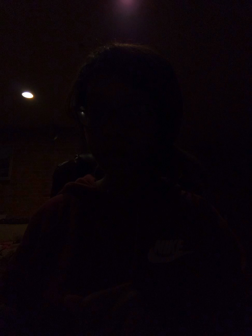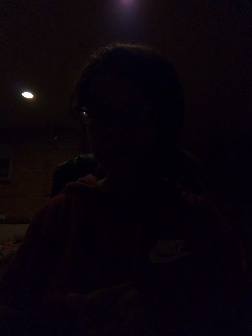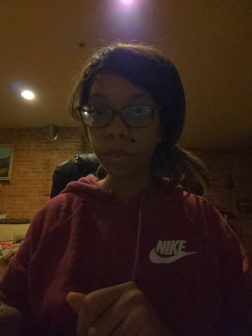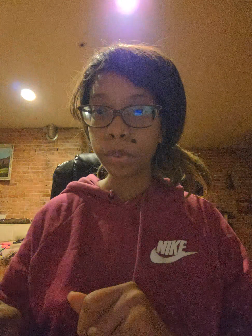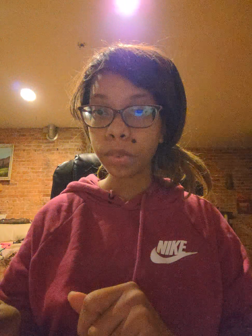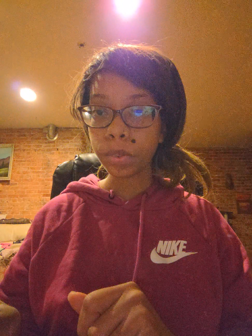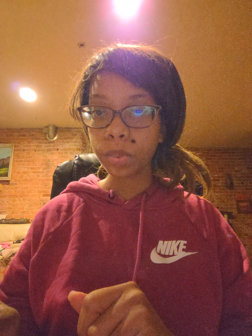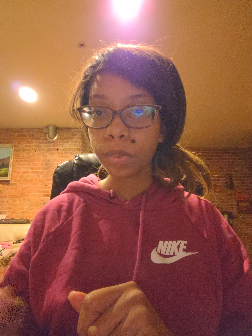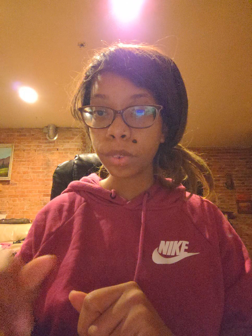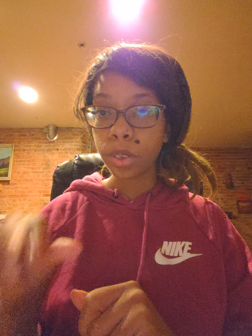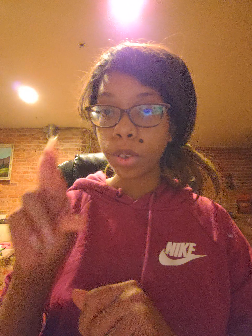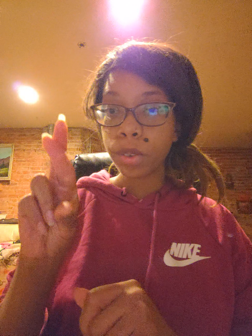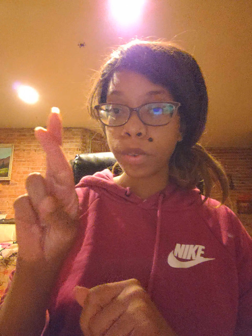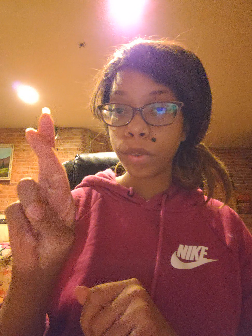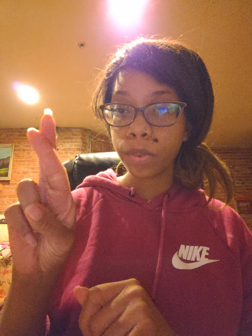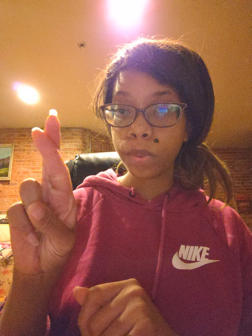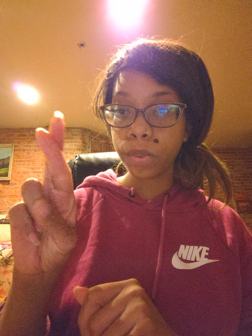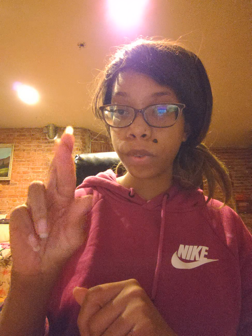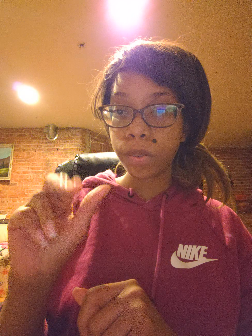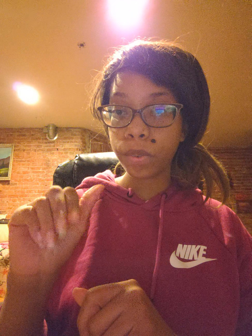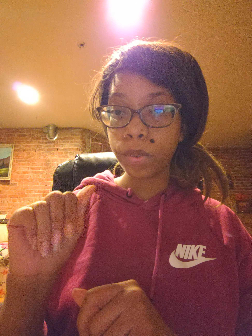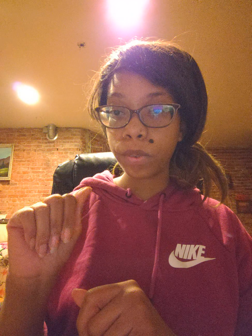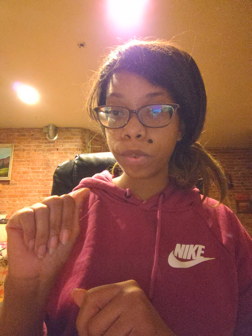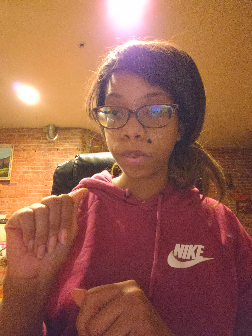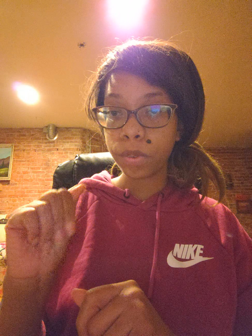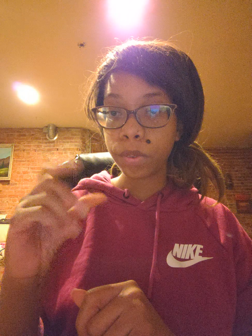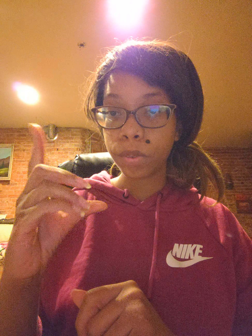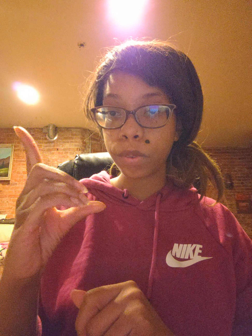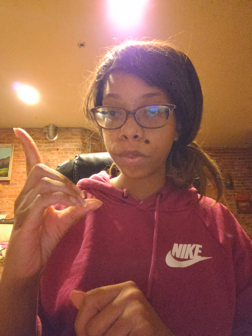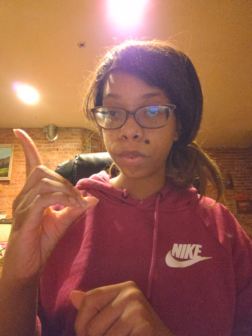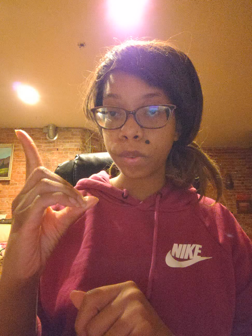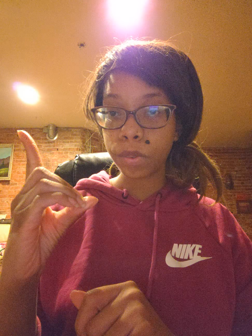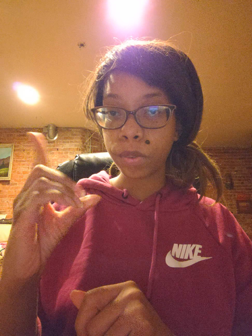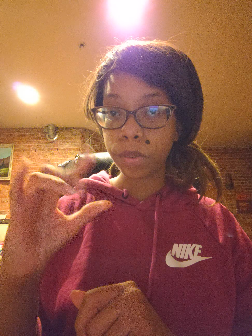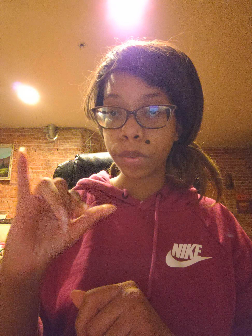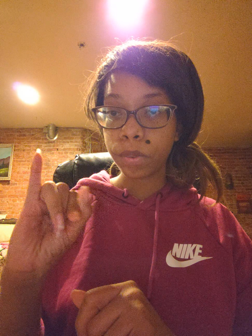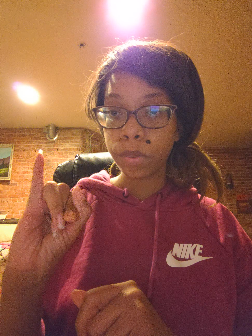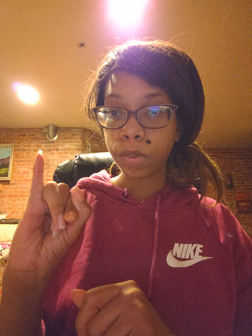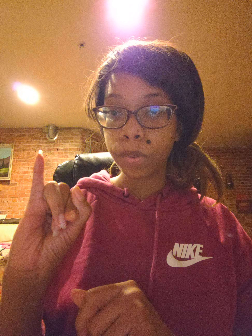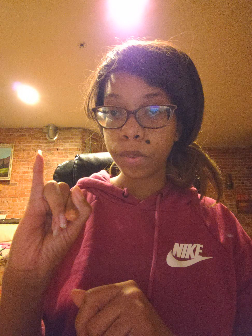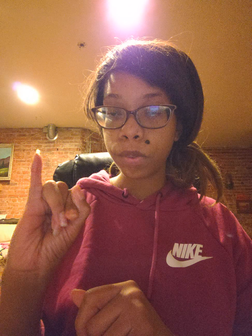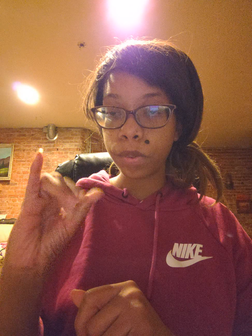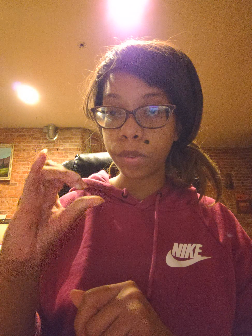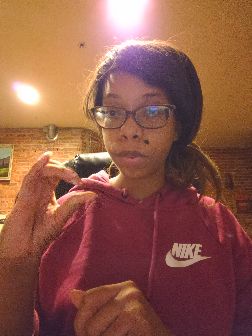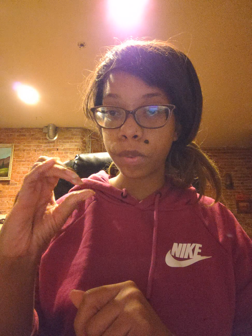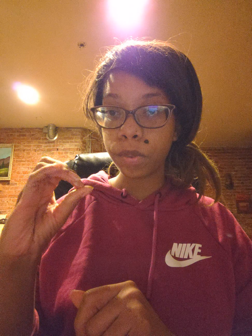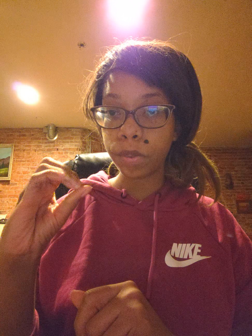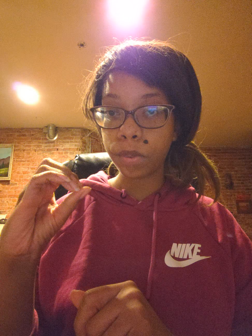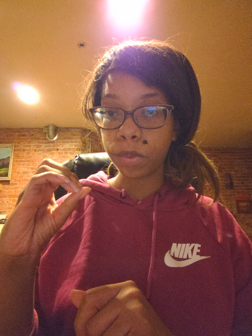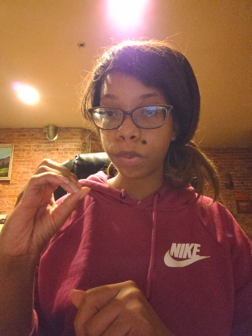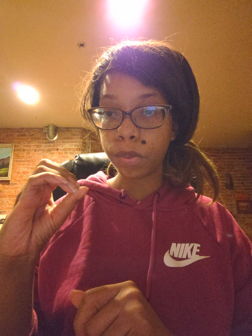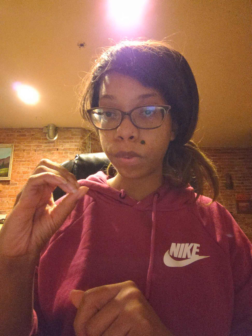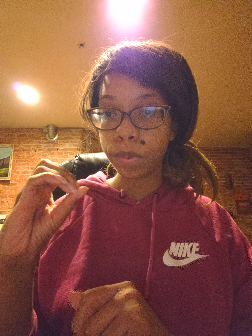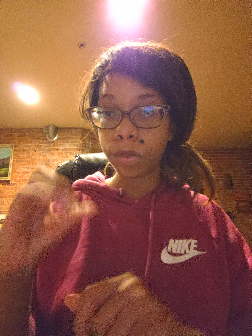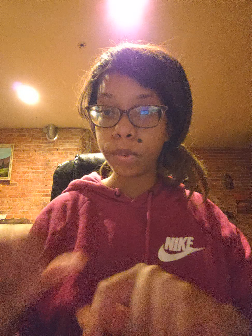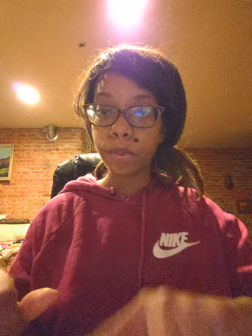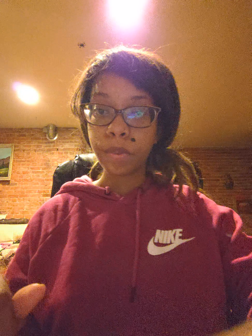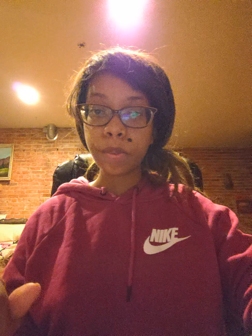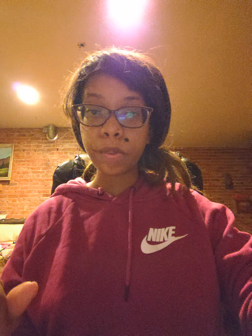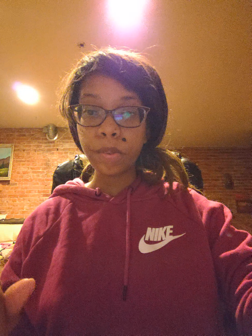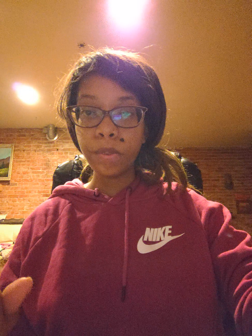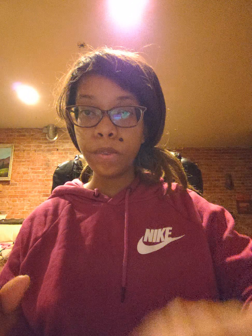radio